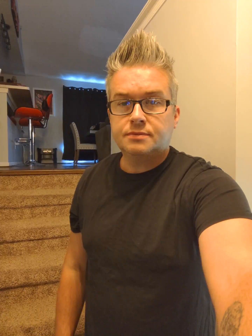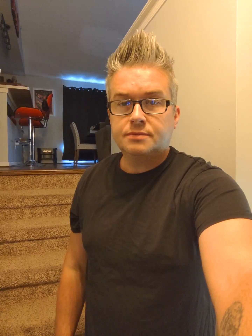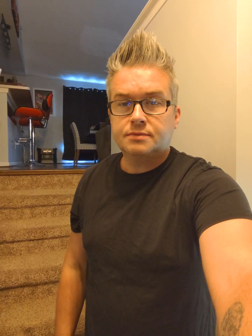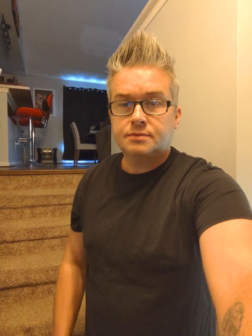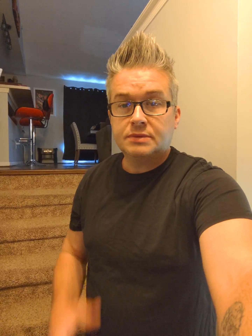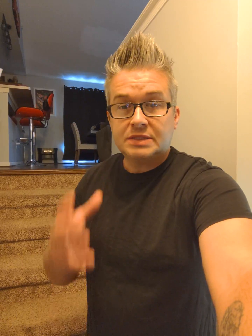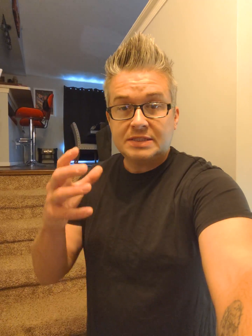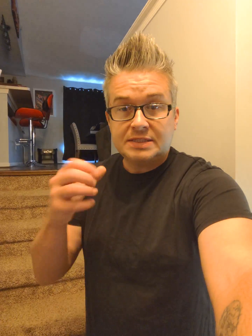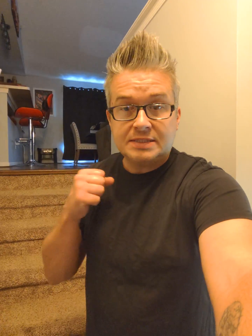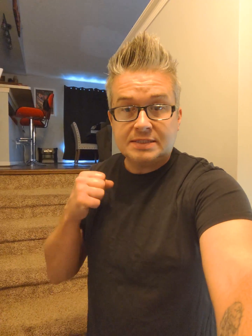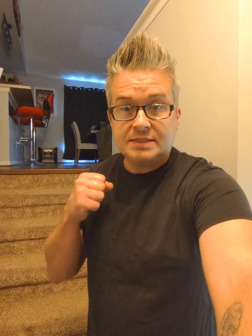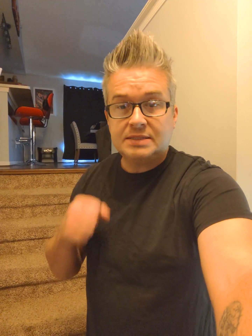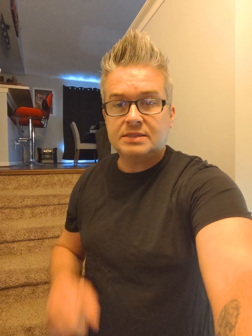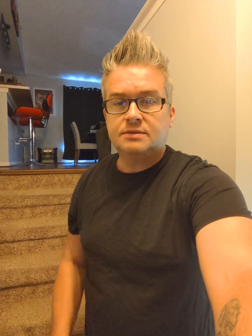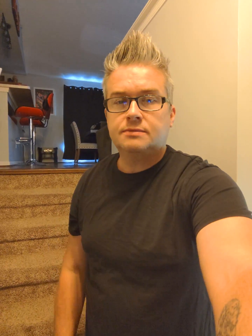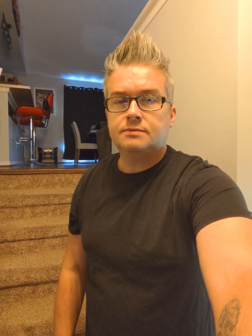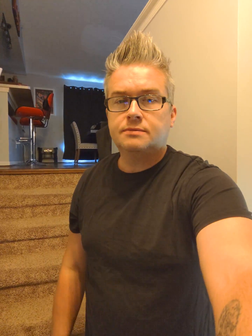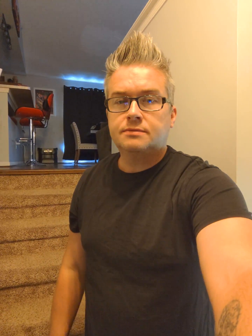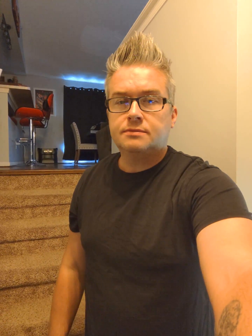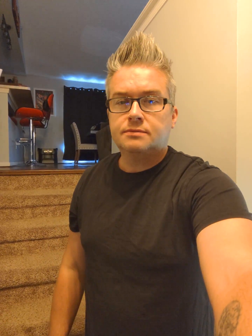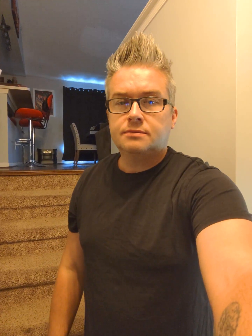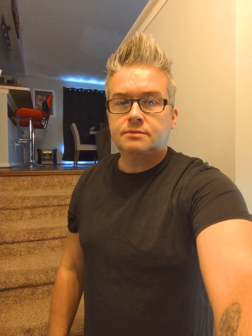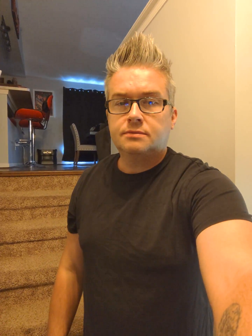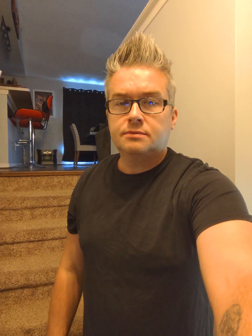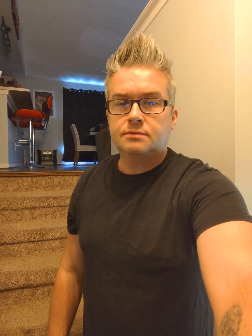get